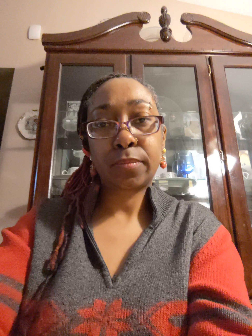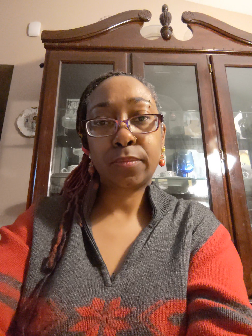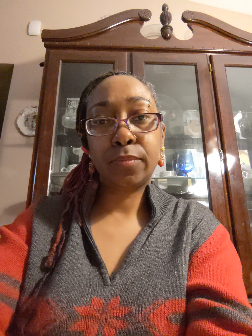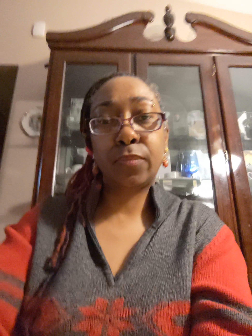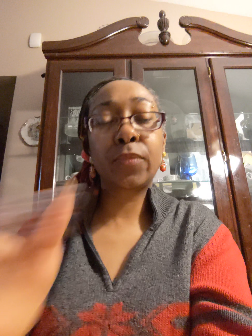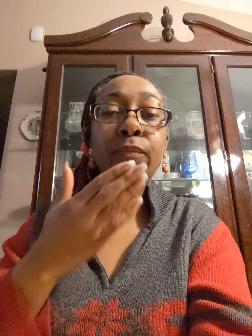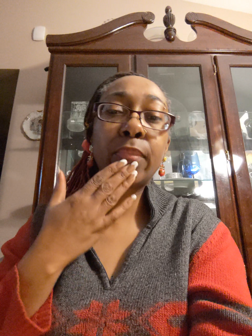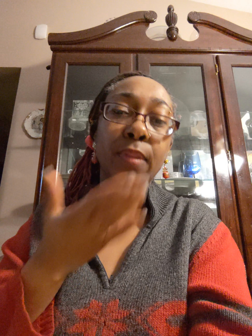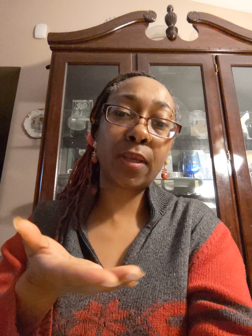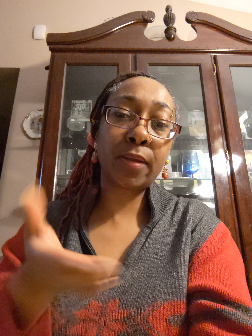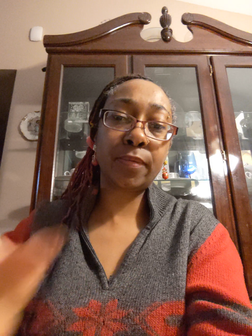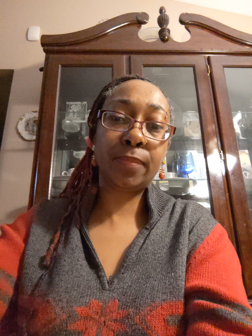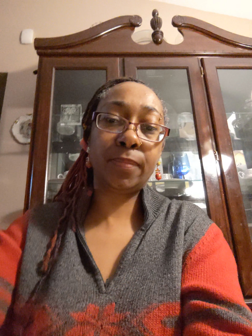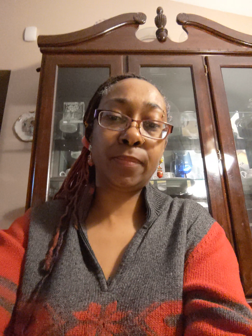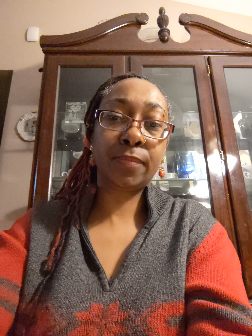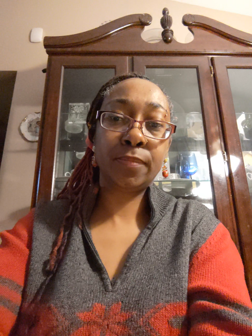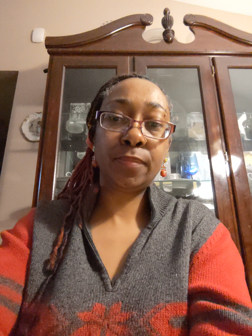thank you